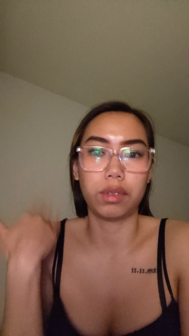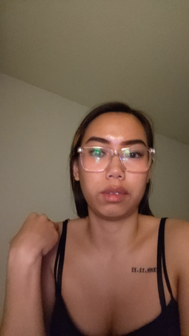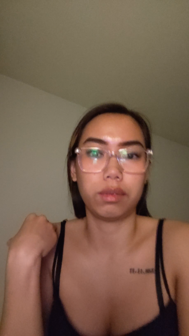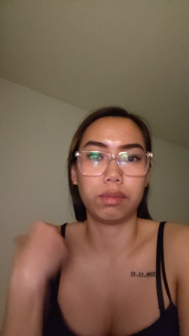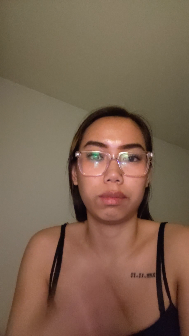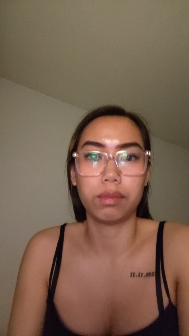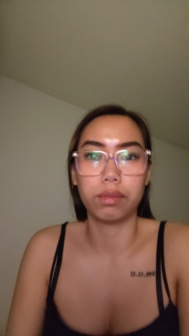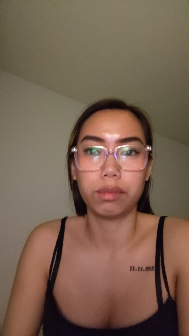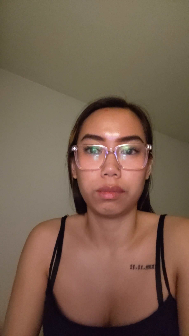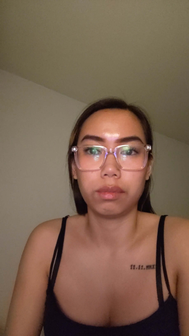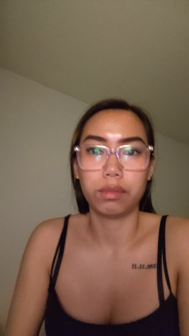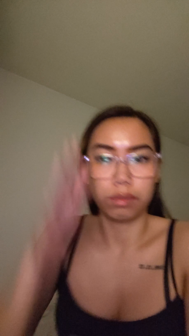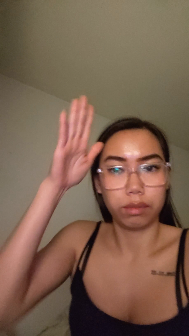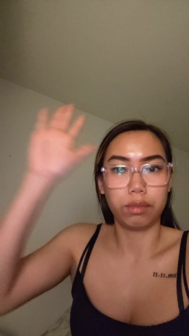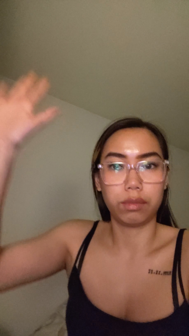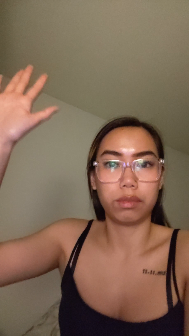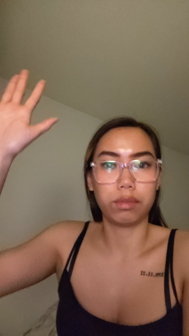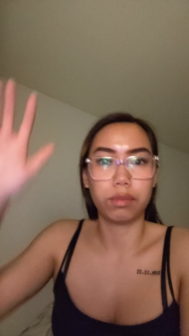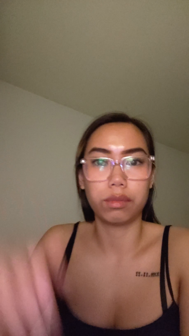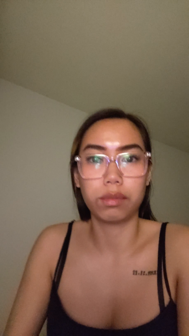moose